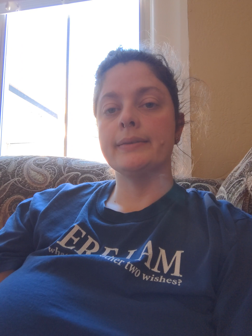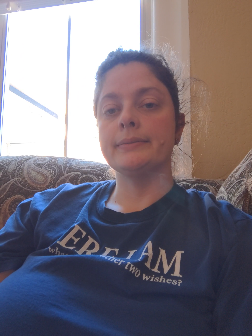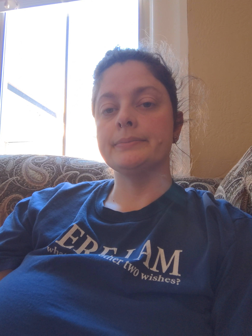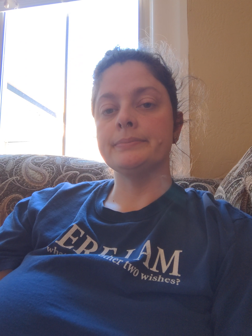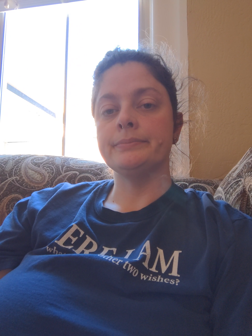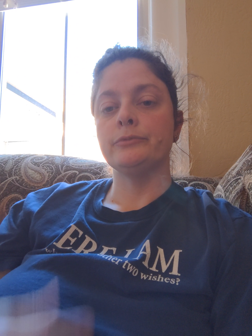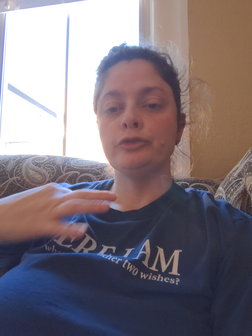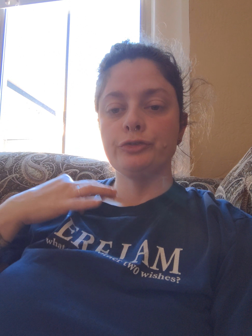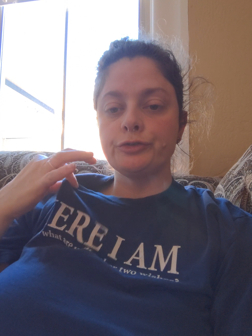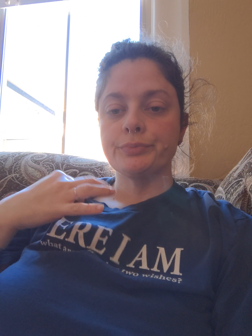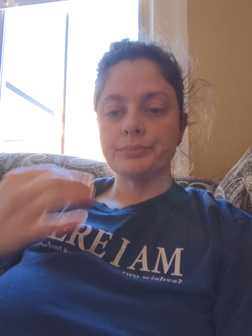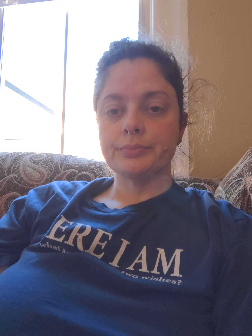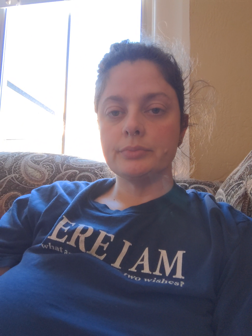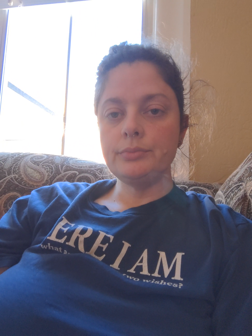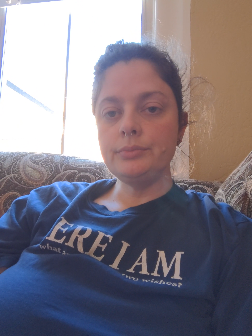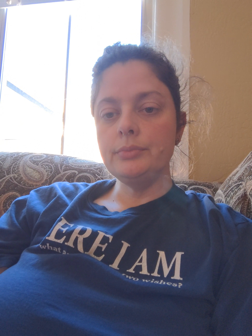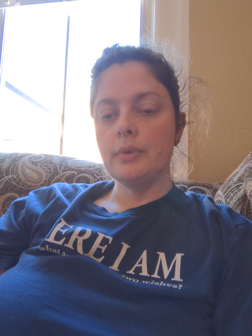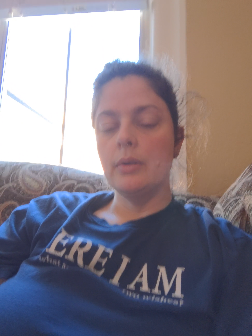shirt